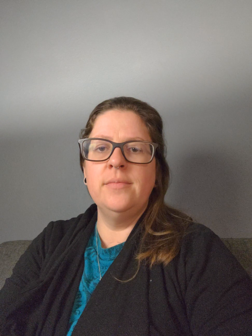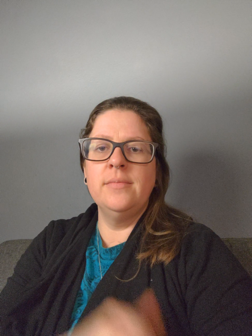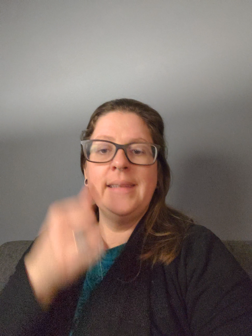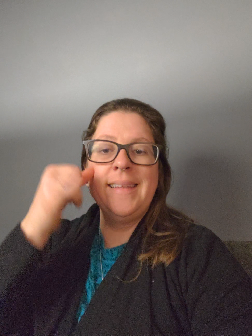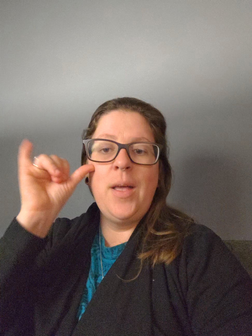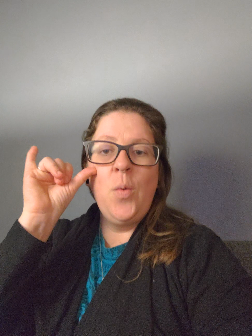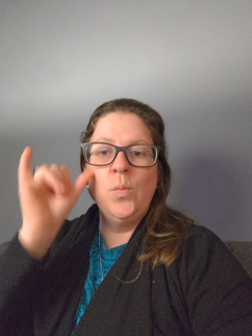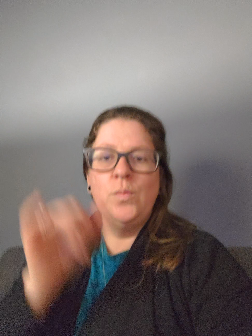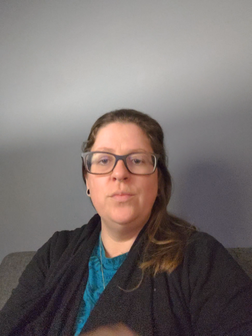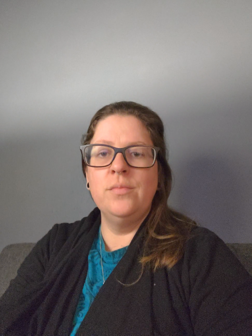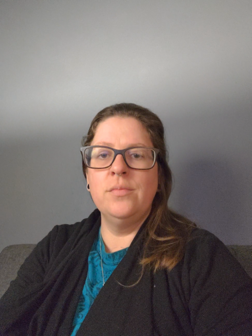cow